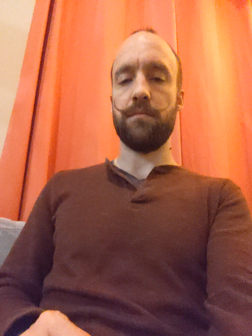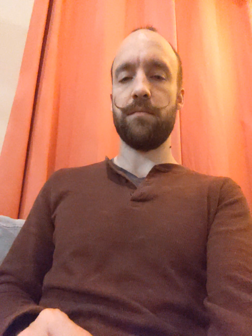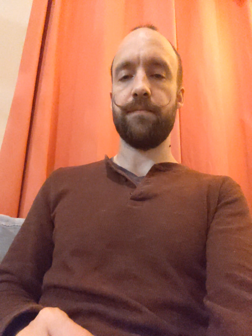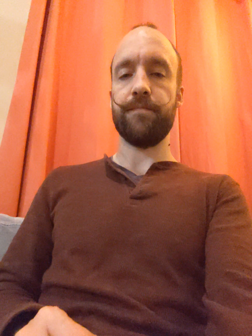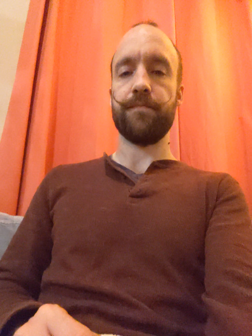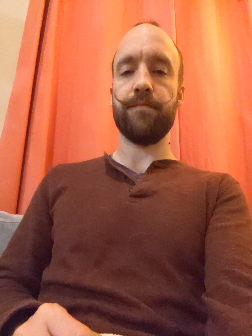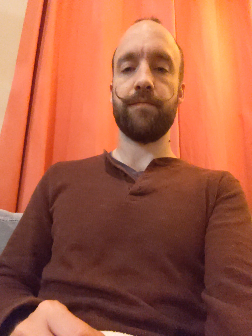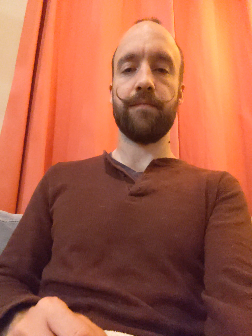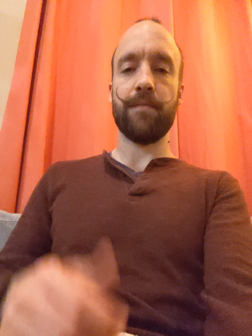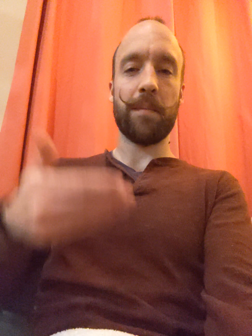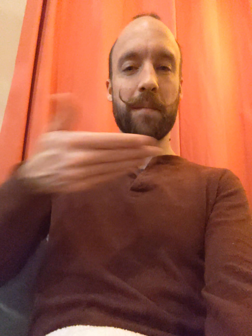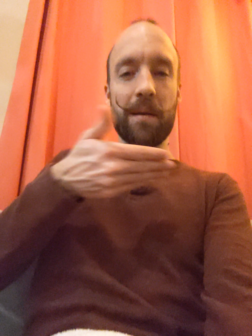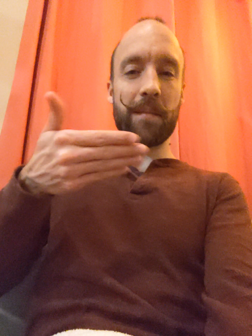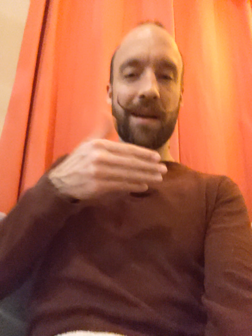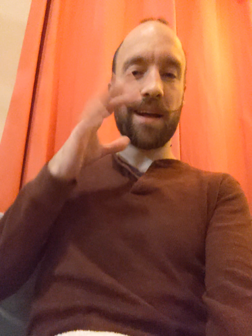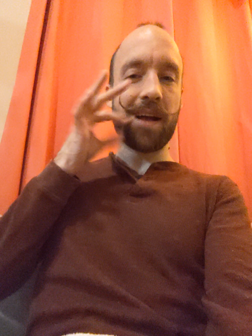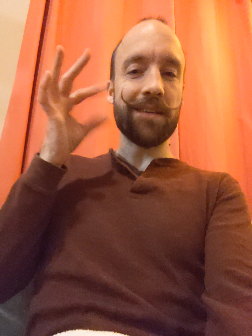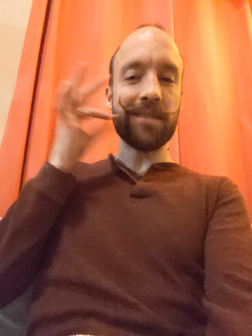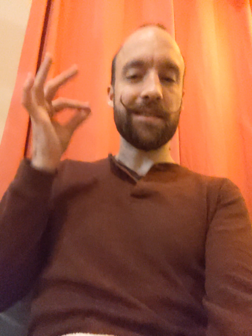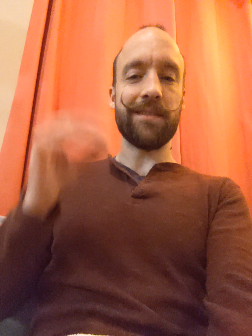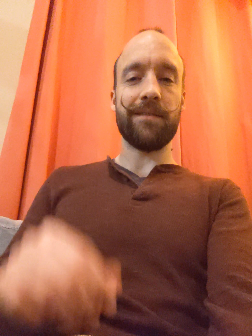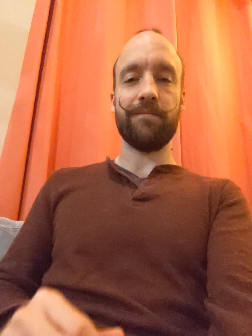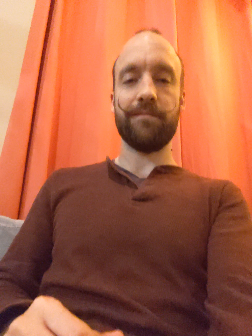kitty